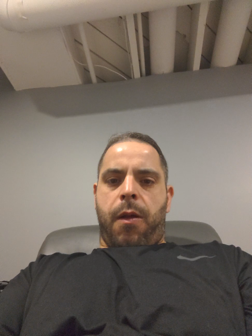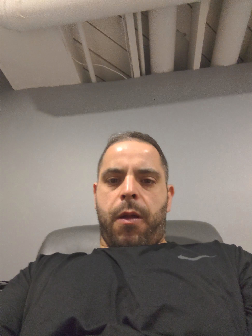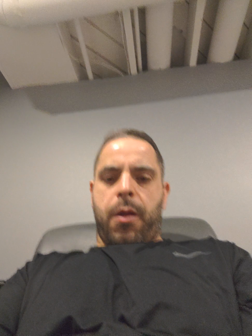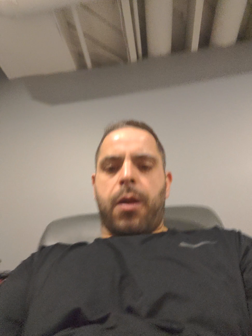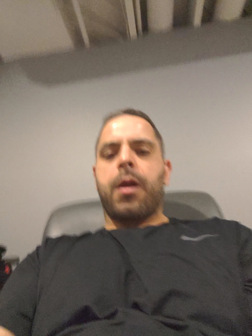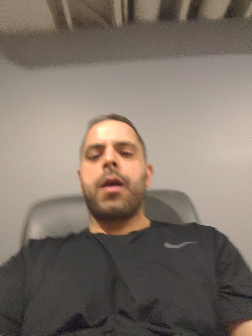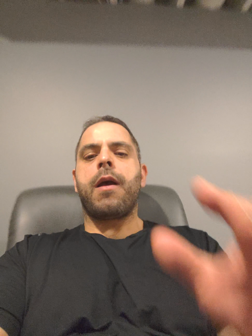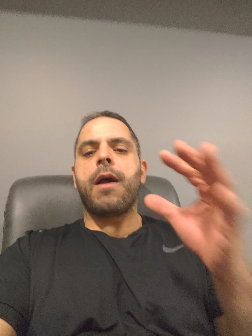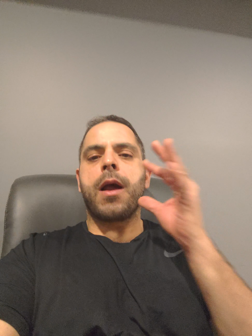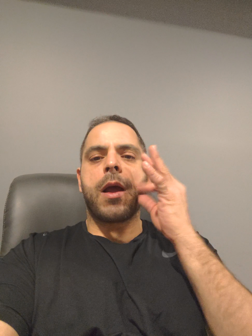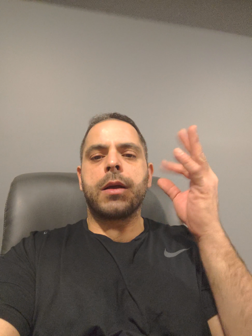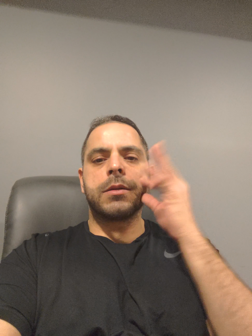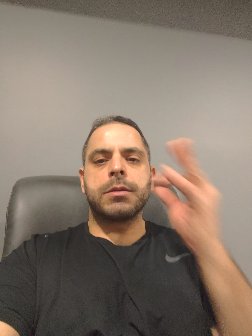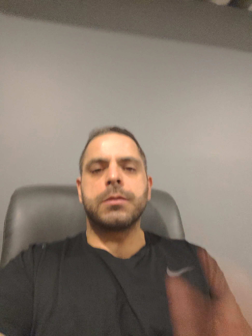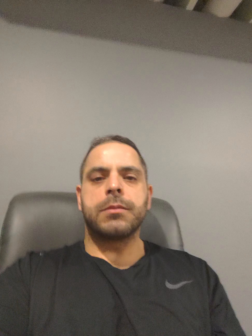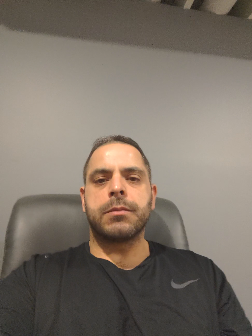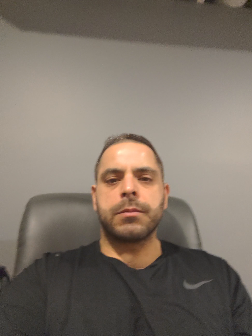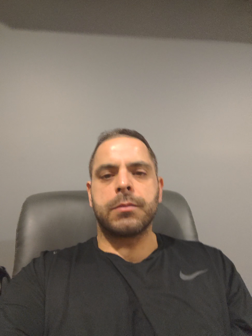cat